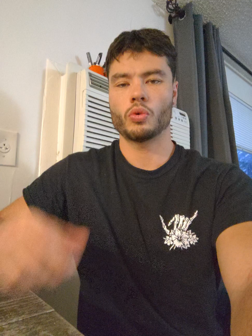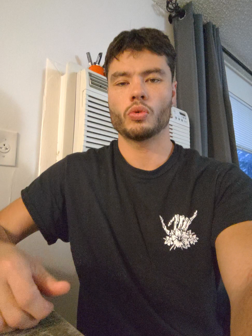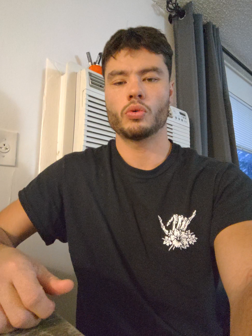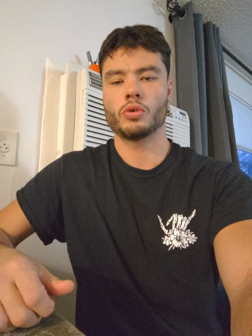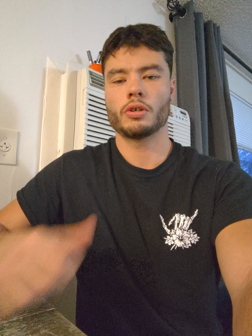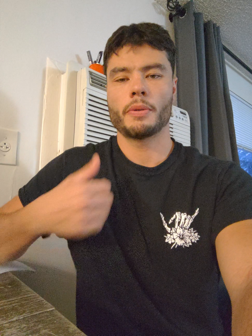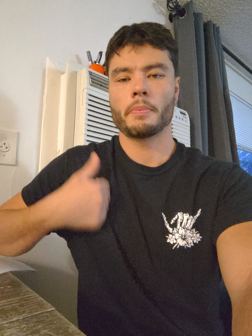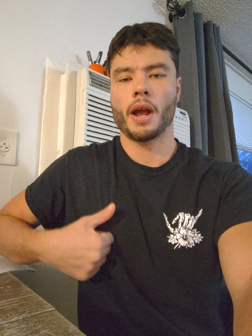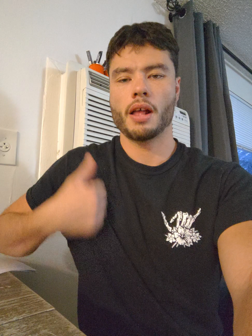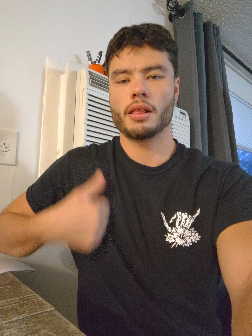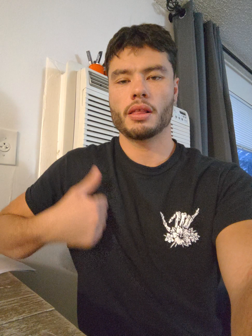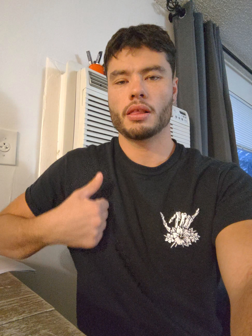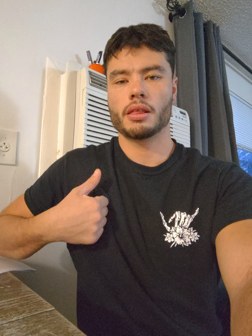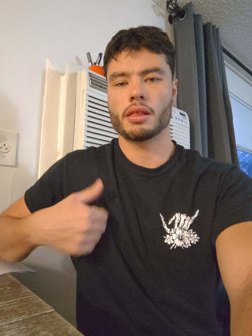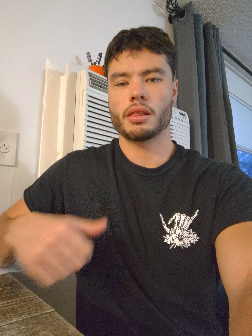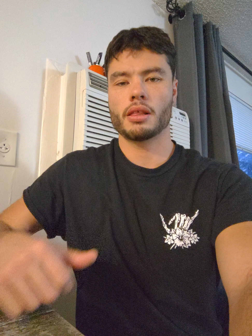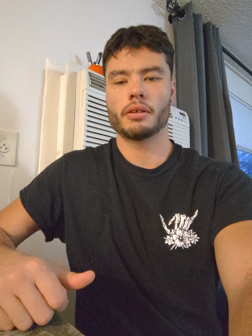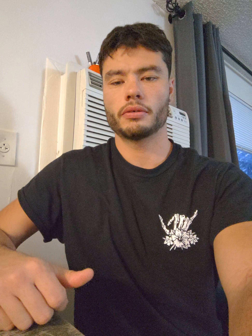bath